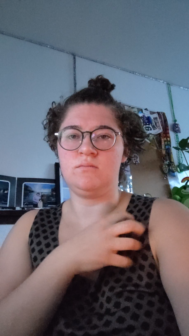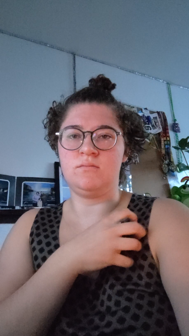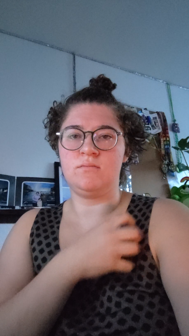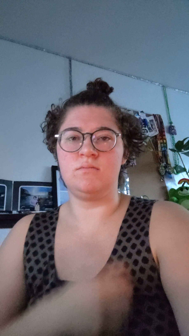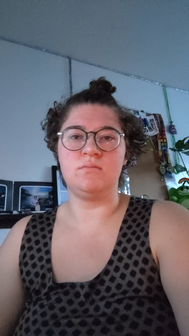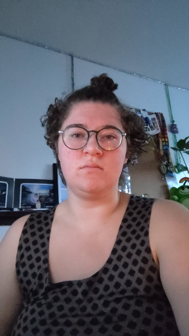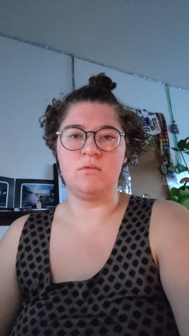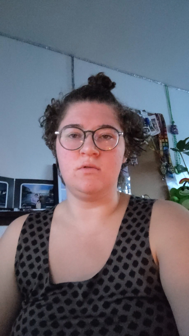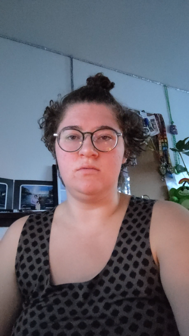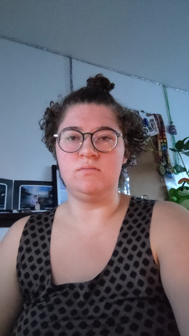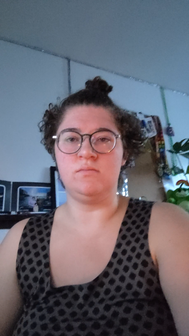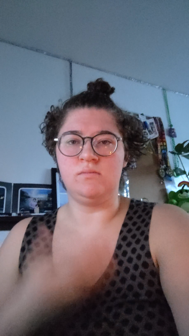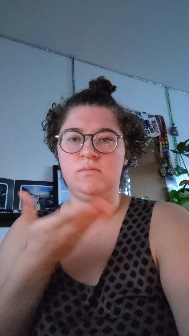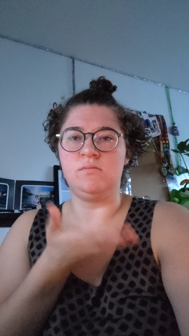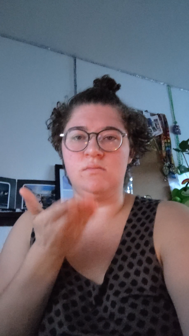carry